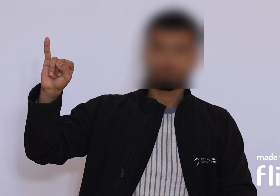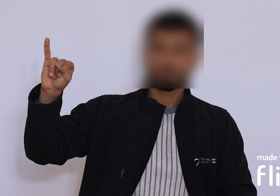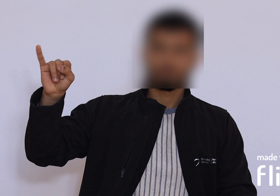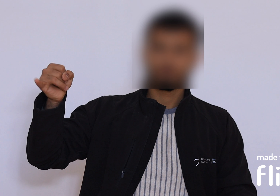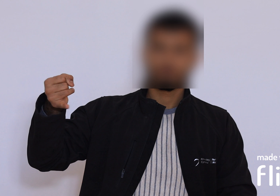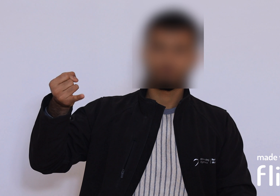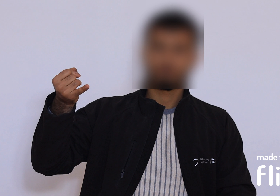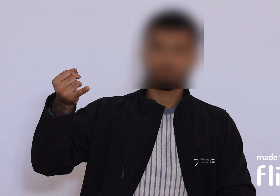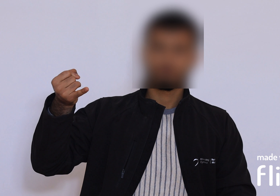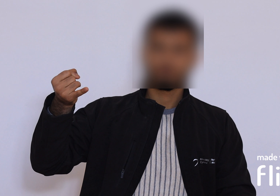ج